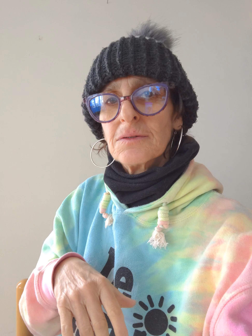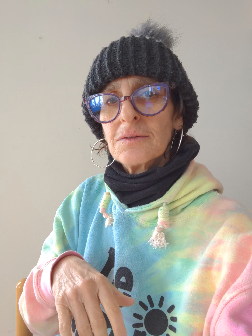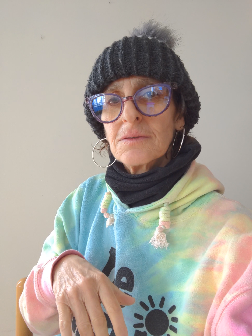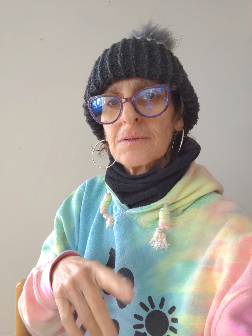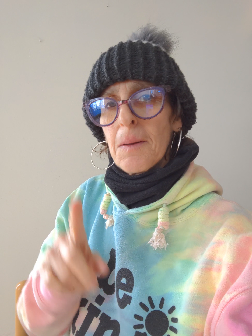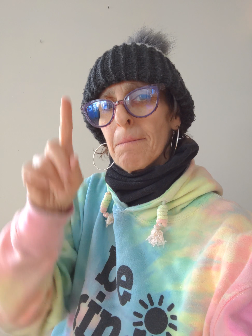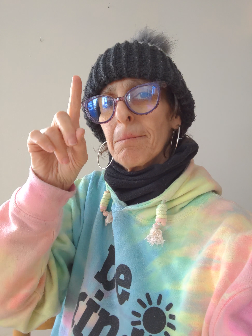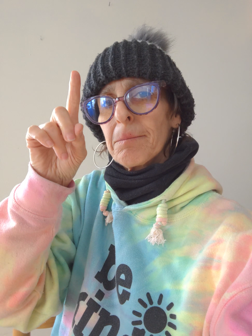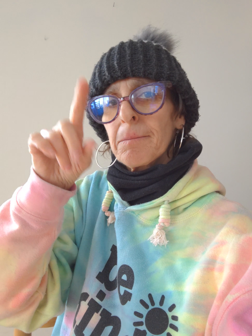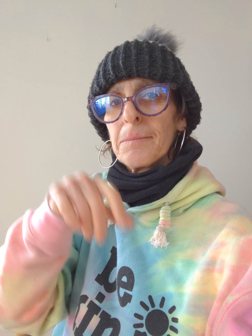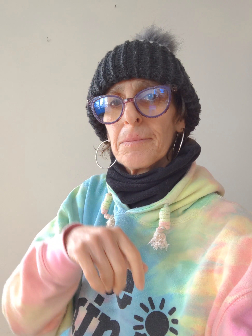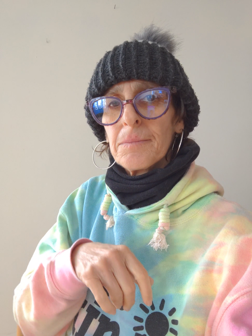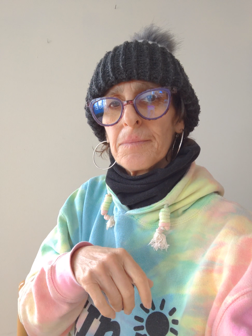up